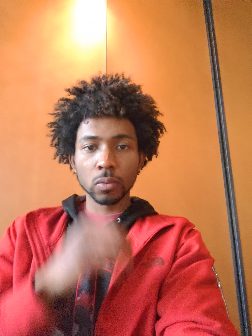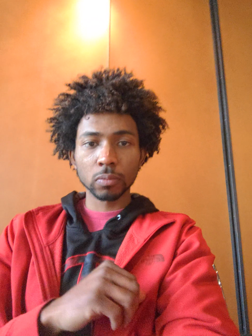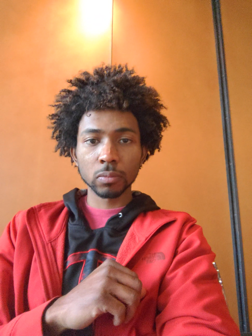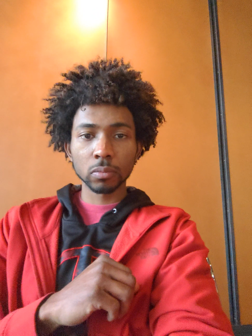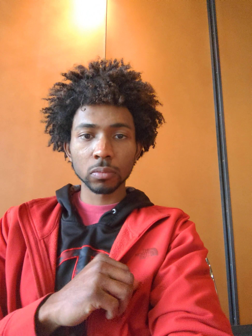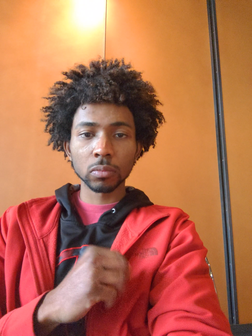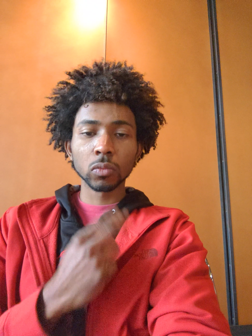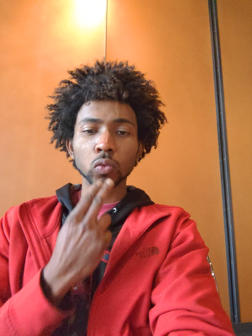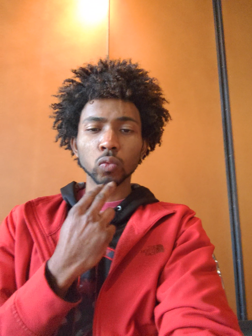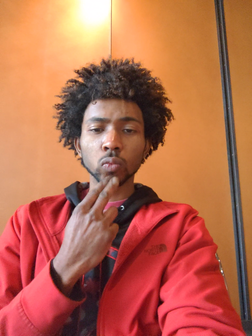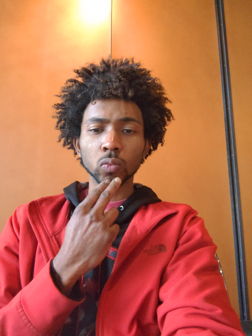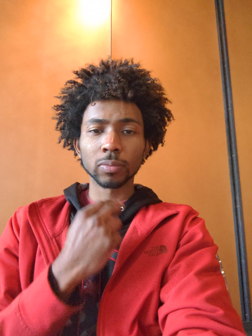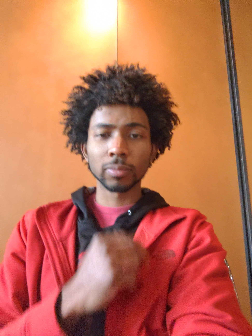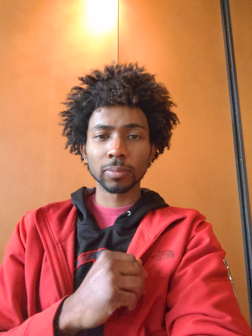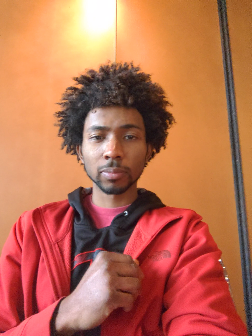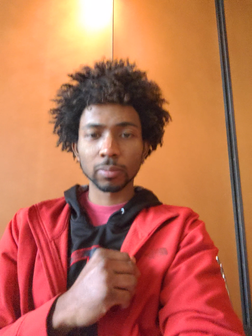cute